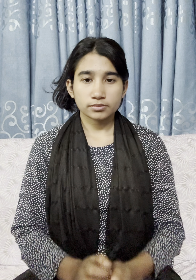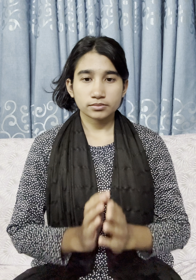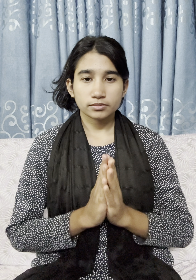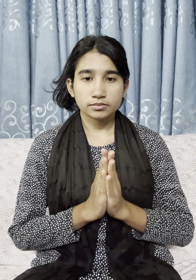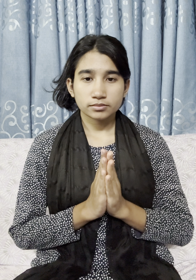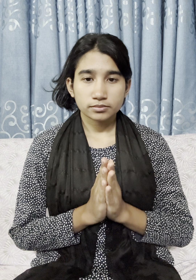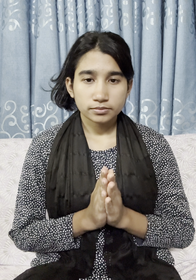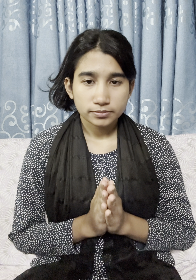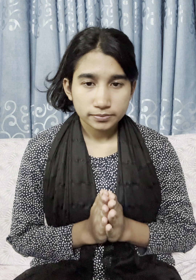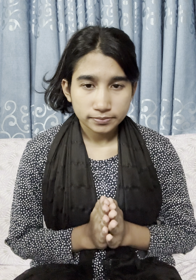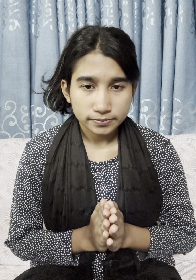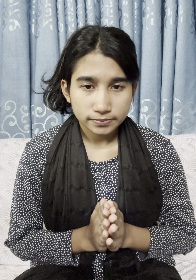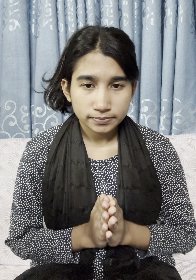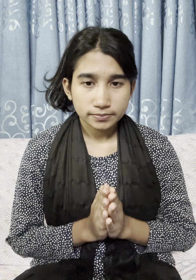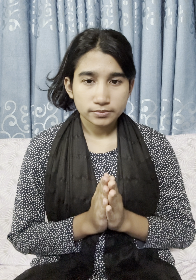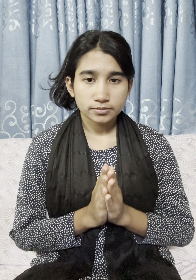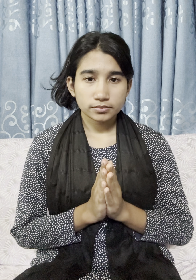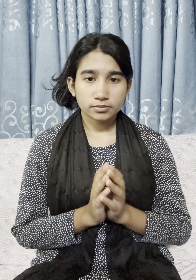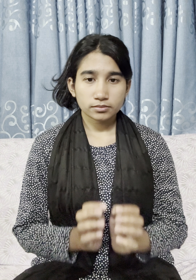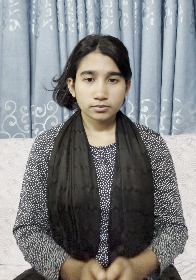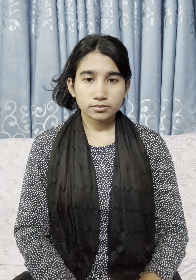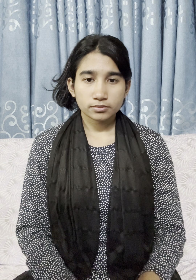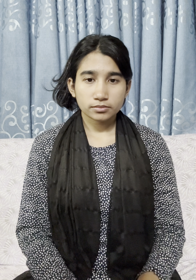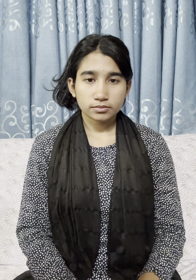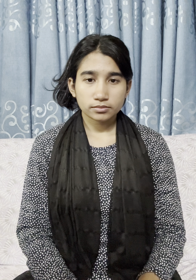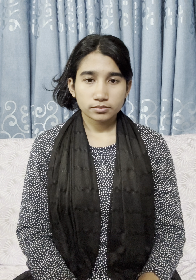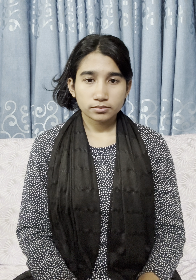ক্ষমা চাওয়া